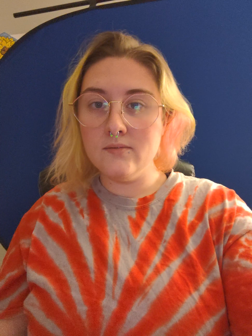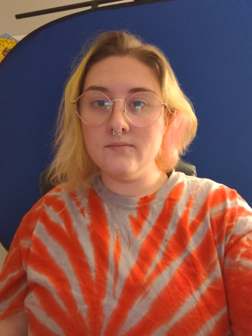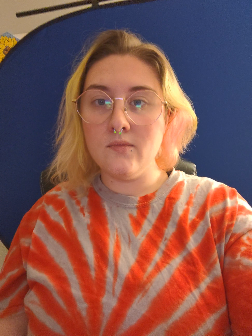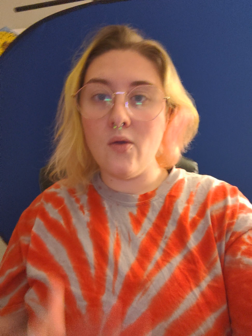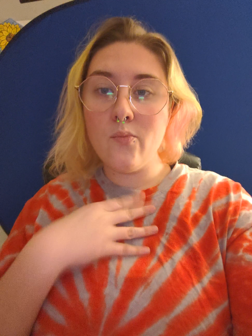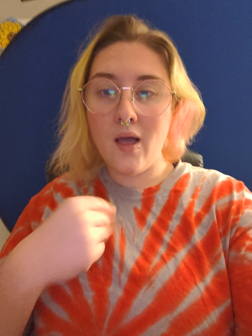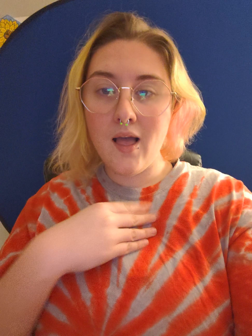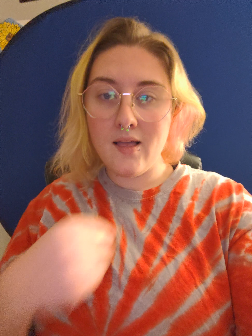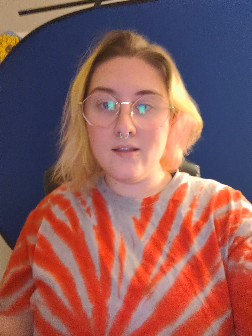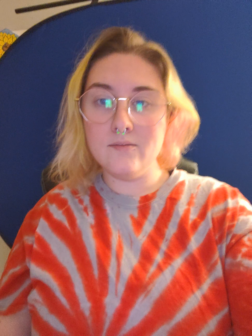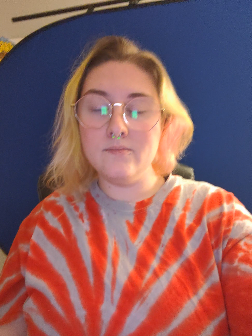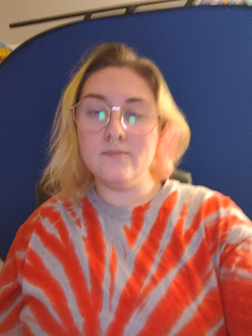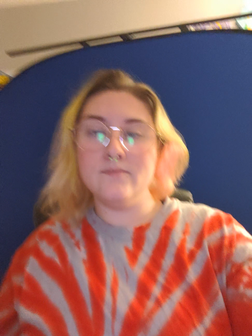white